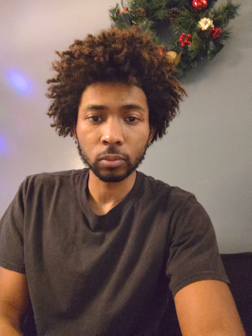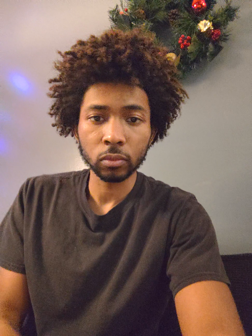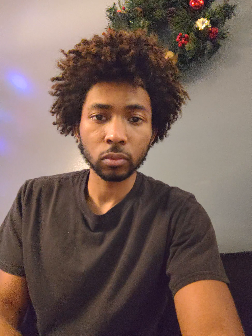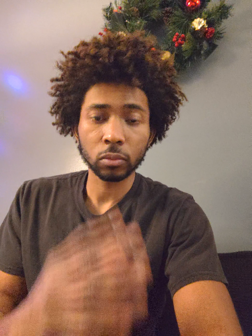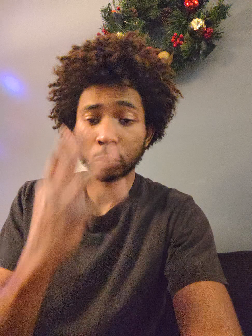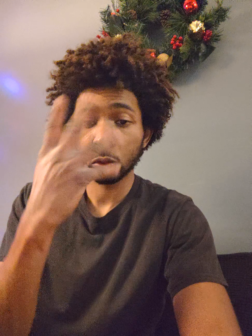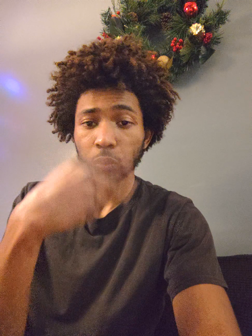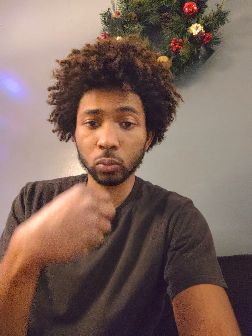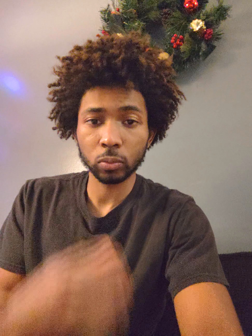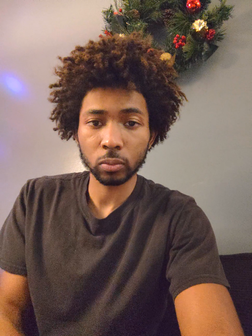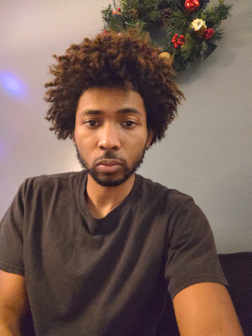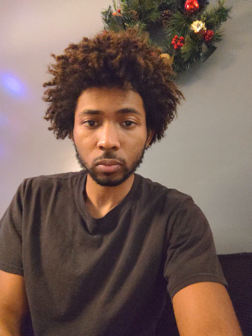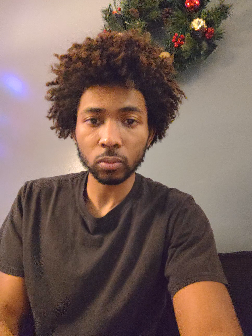pretty